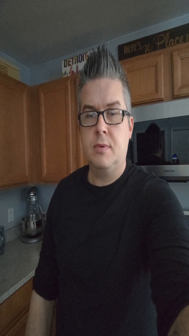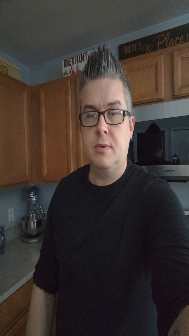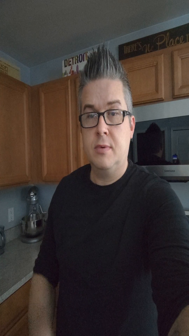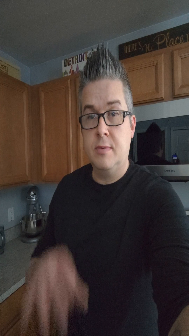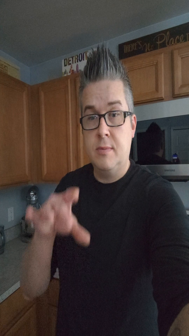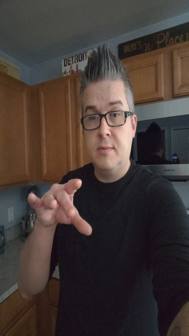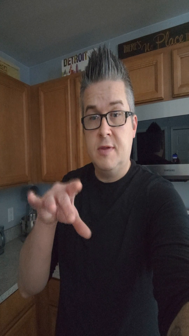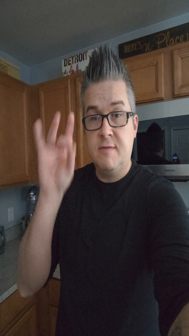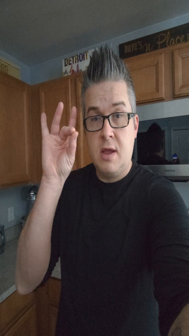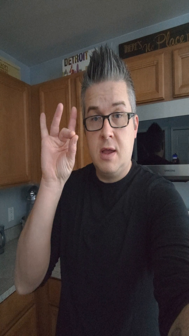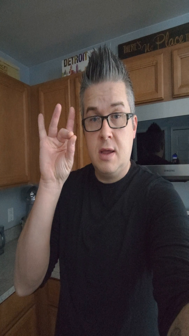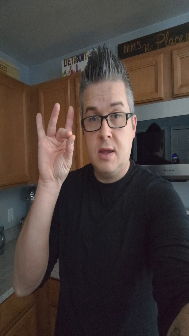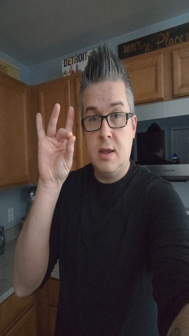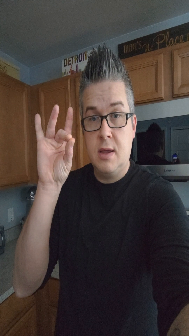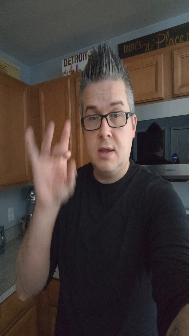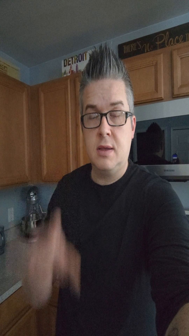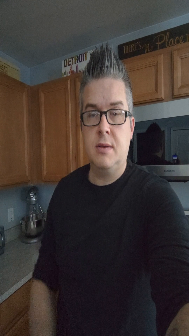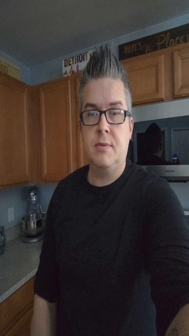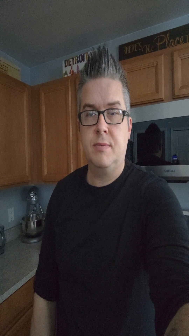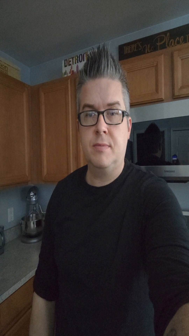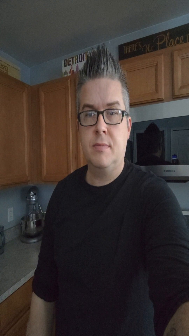find